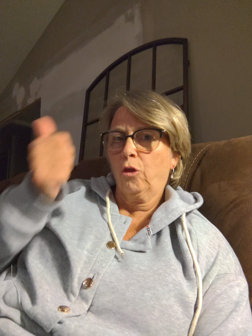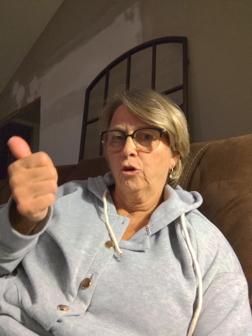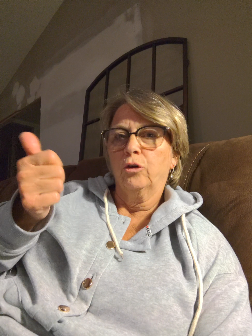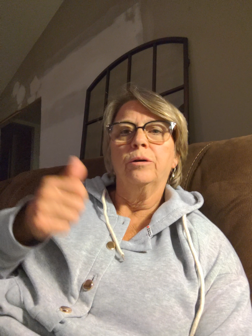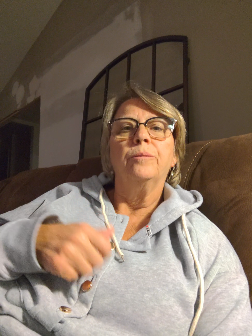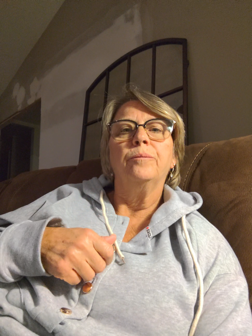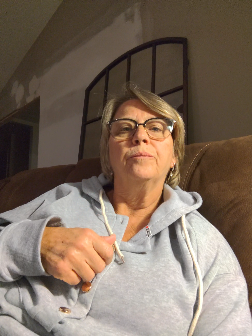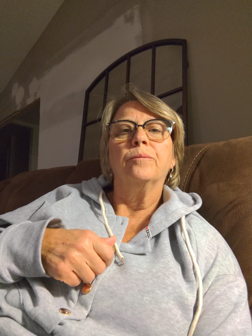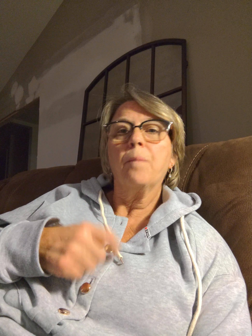another